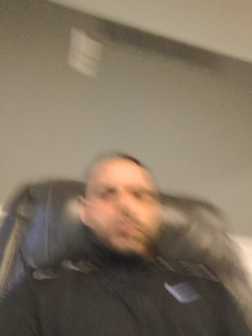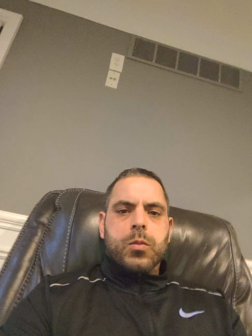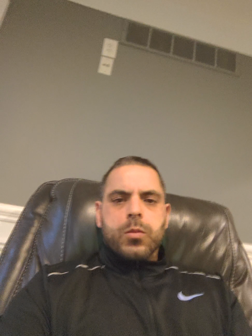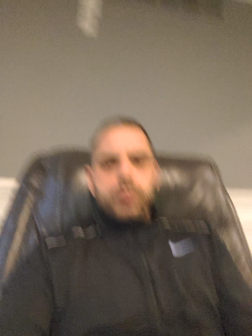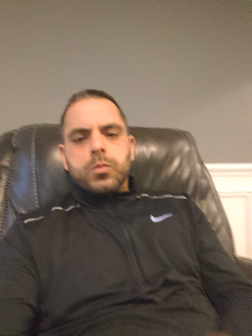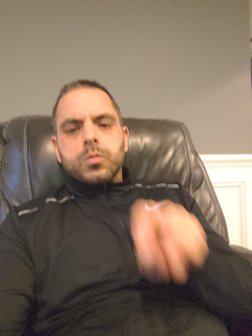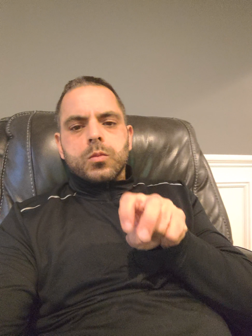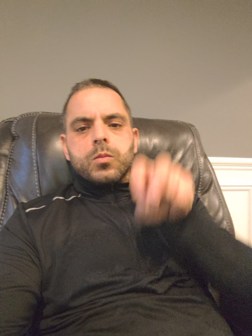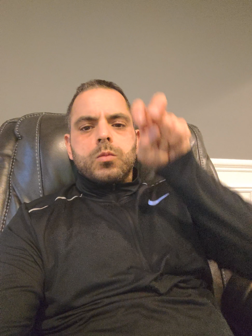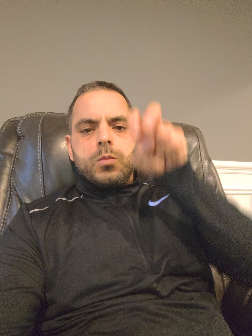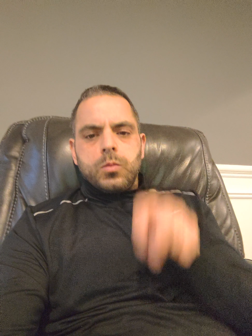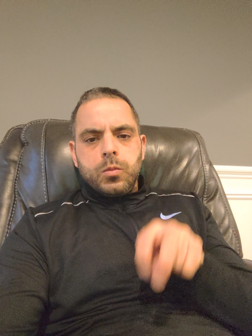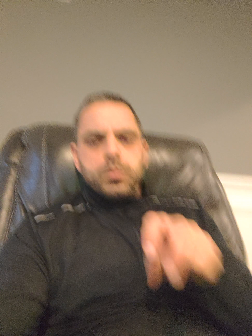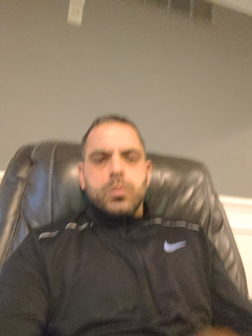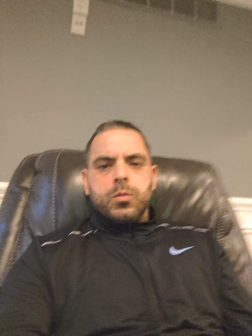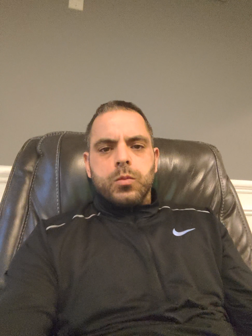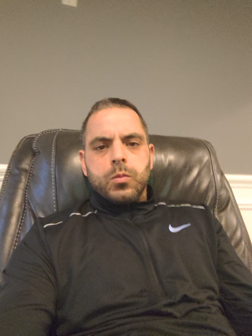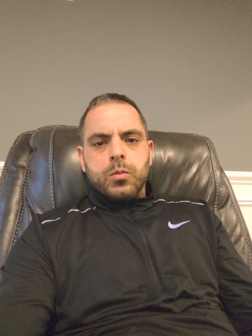jump